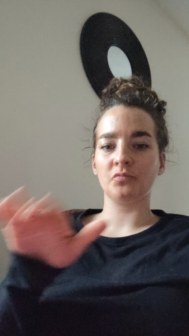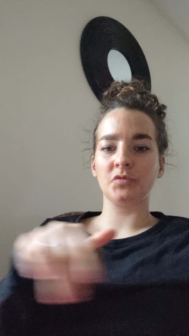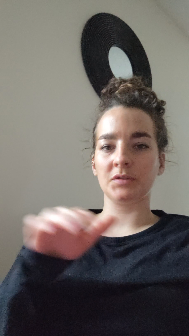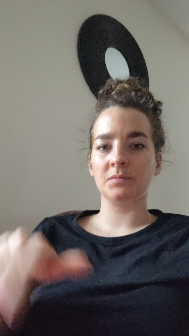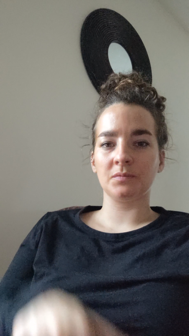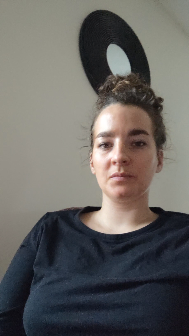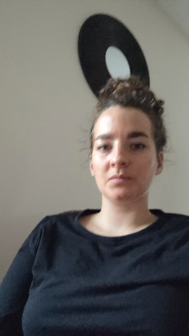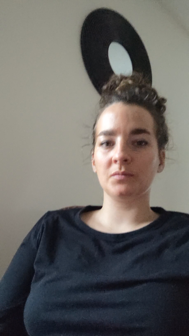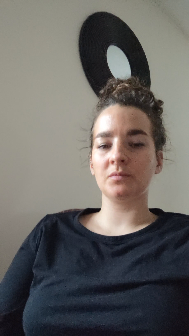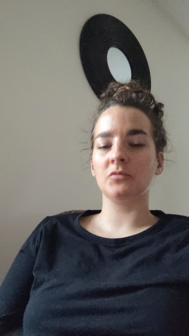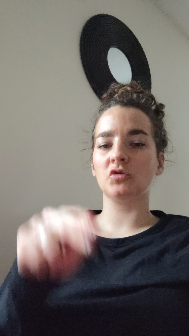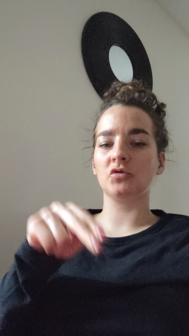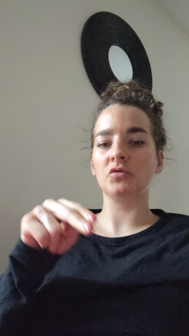nurse